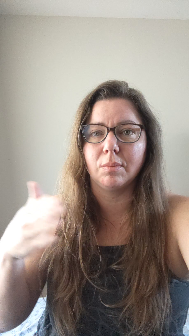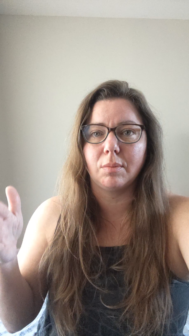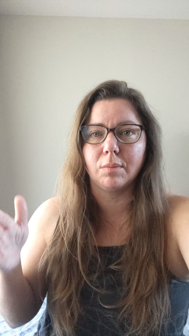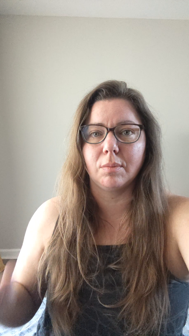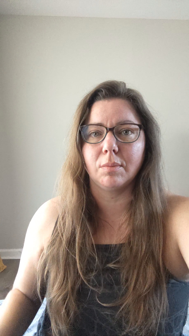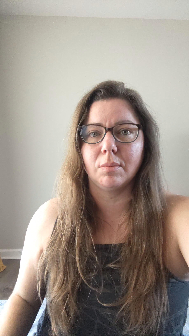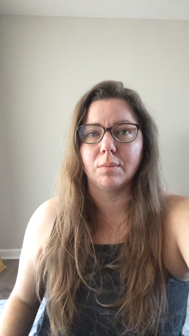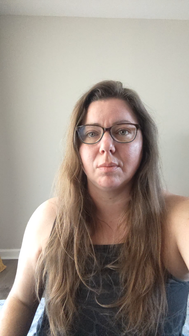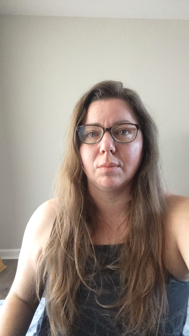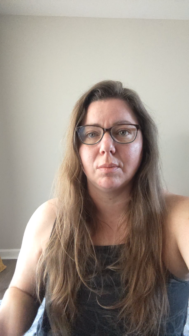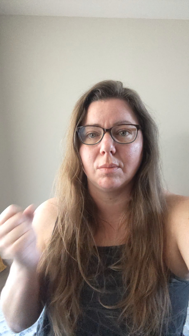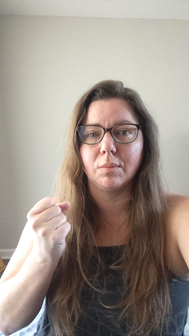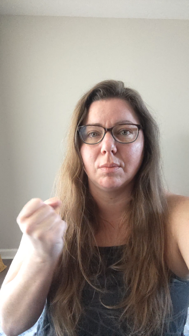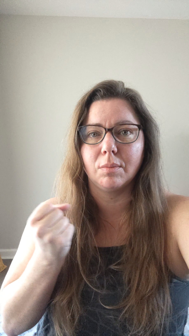cold